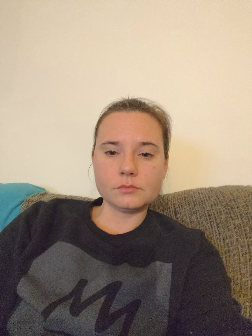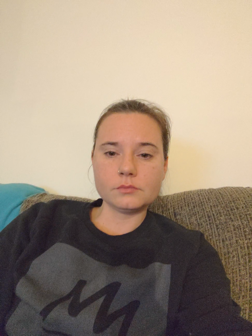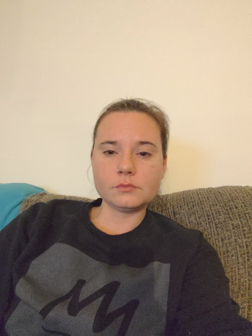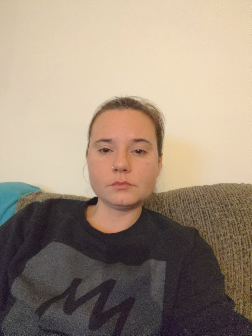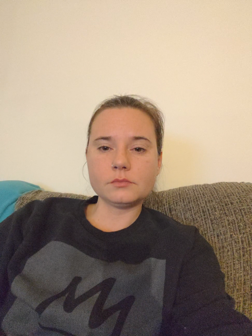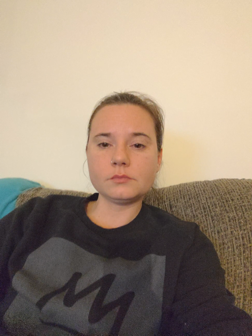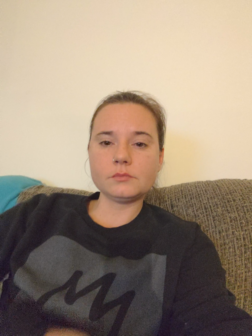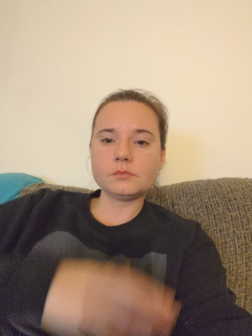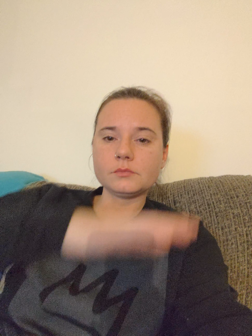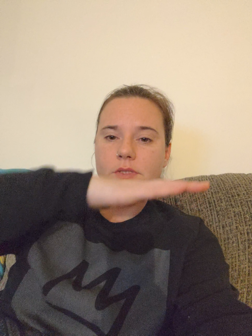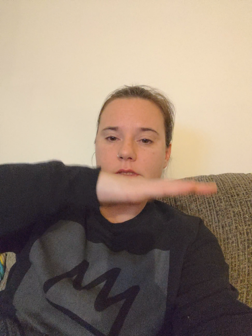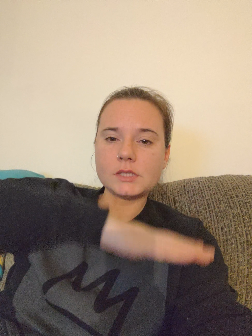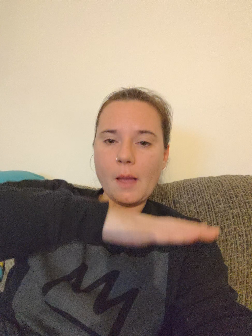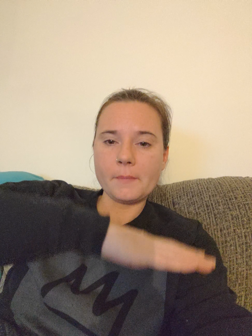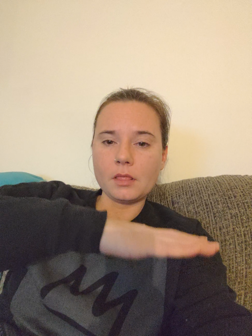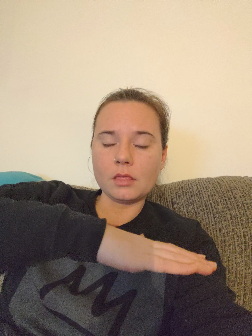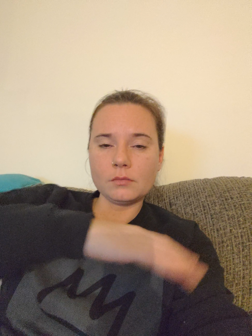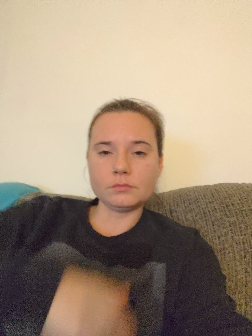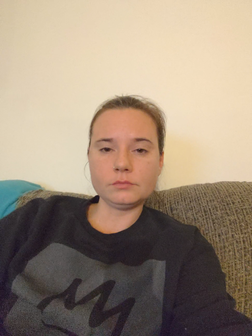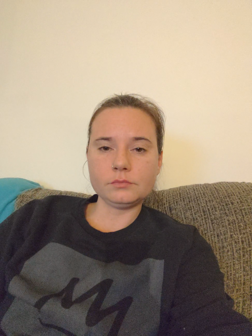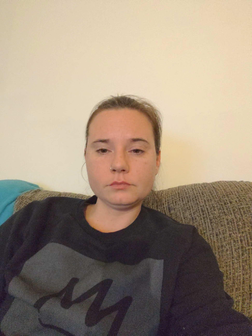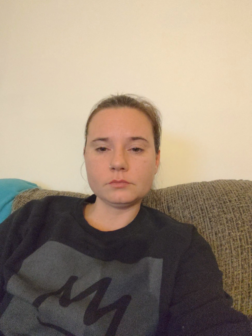table